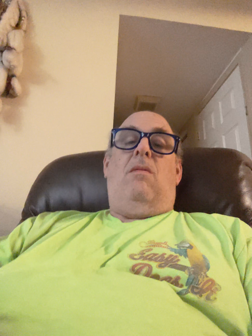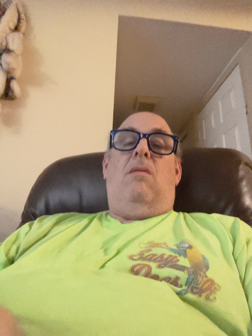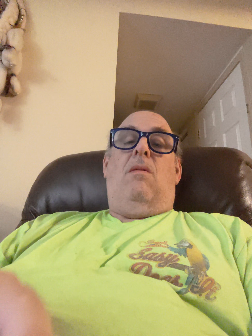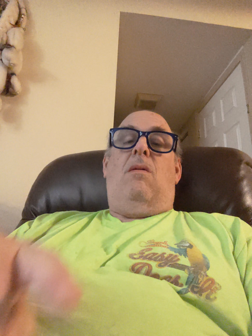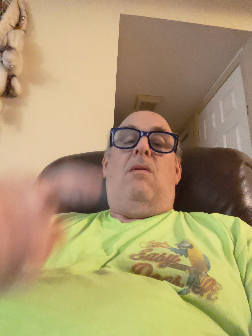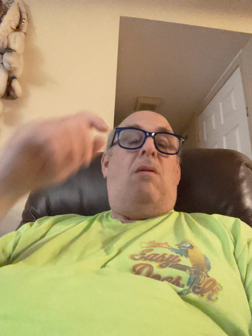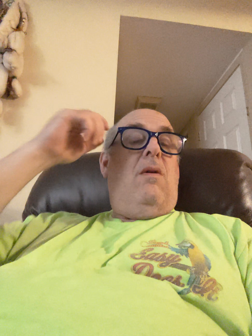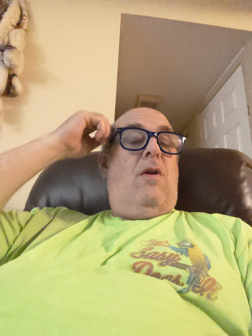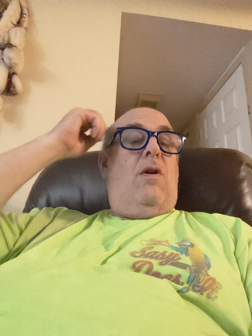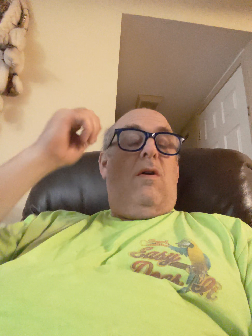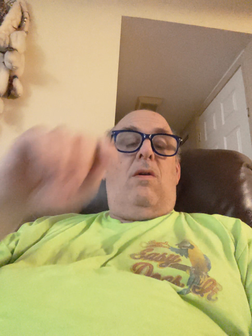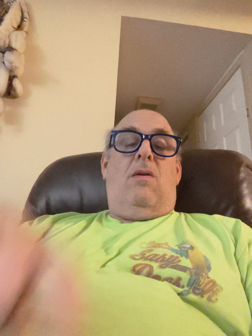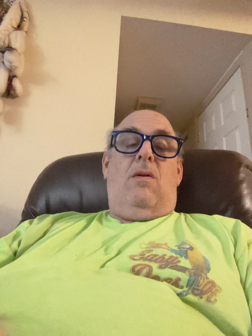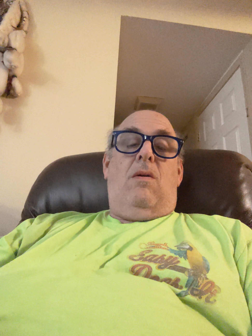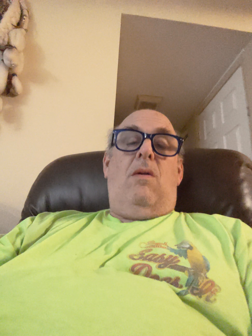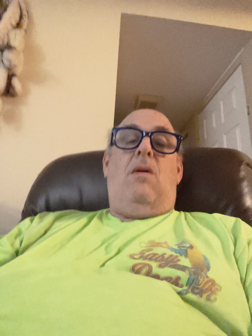hair